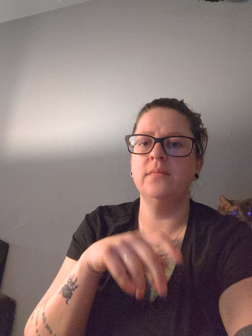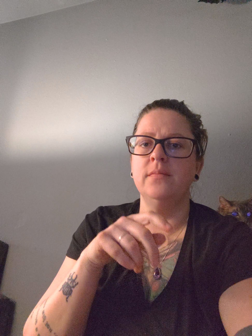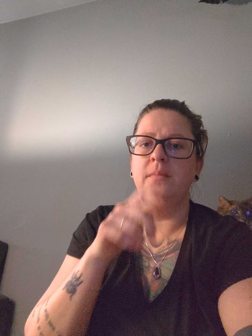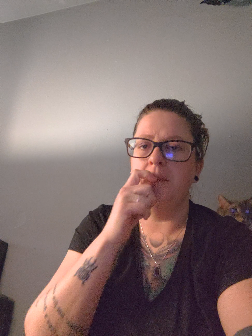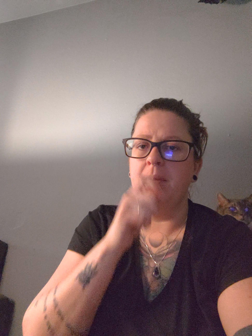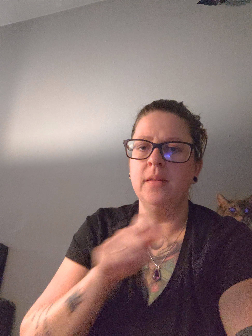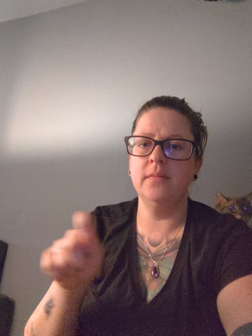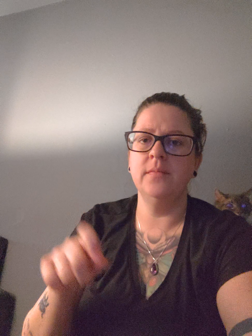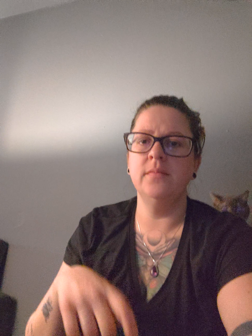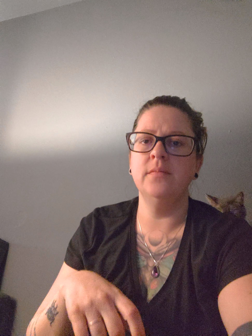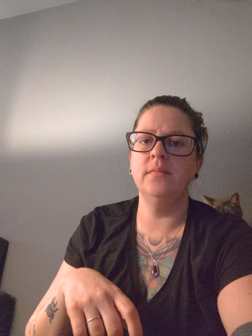pen